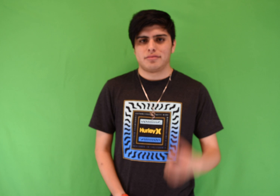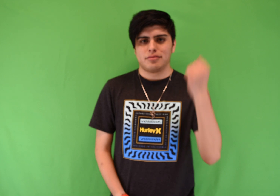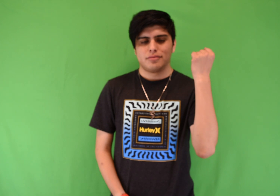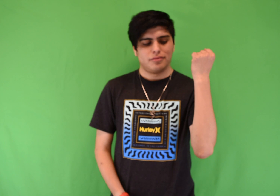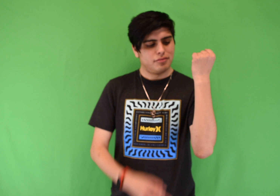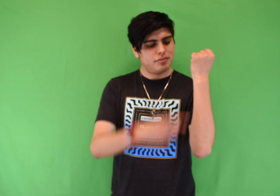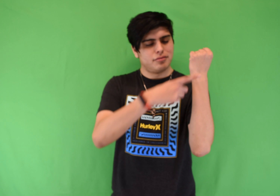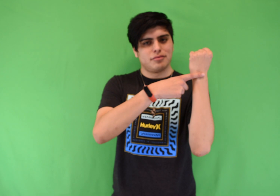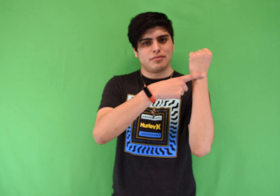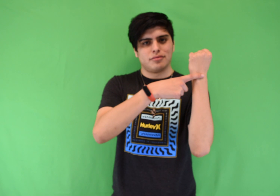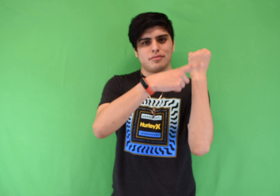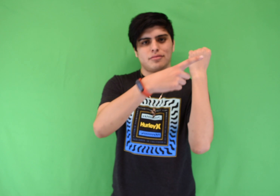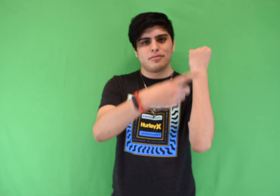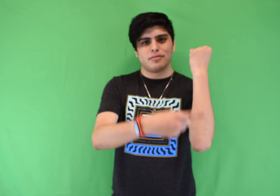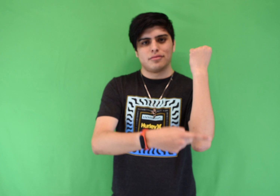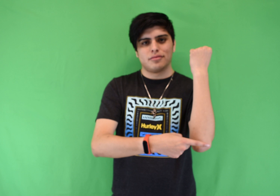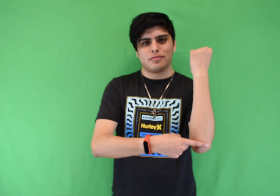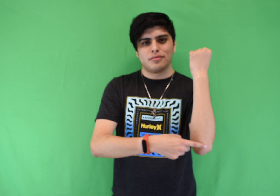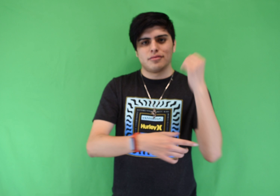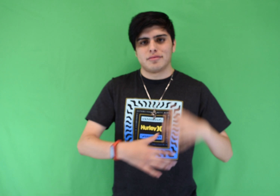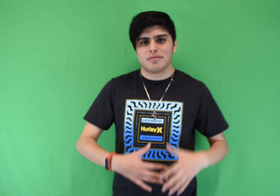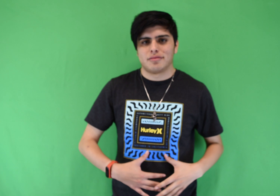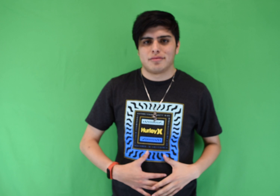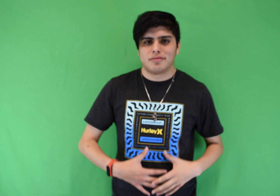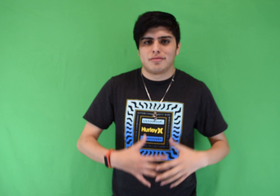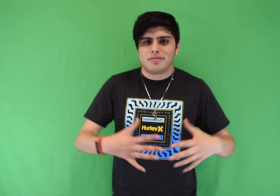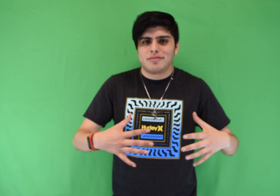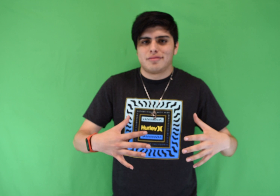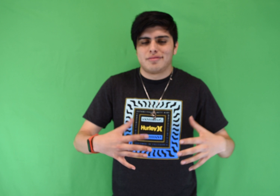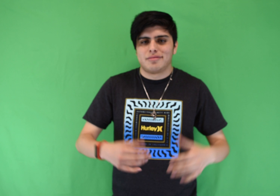embarazada